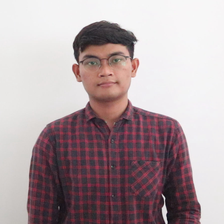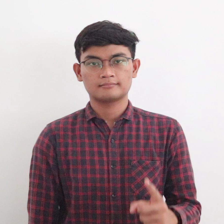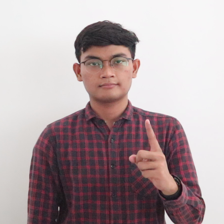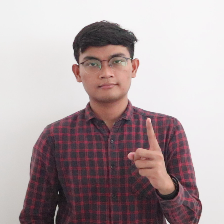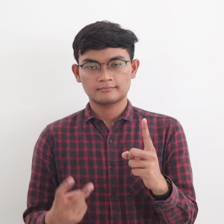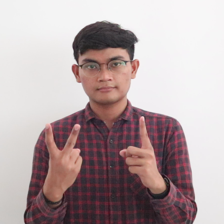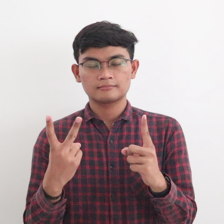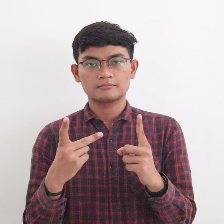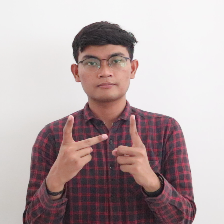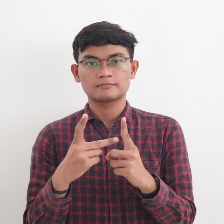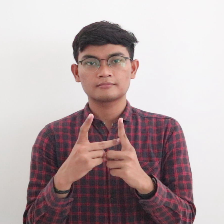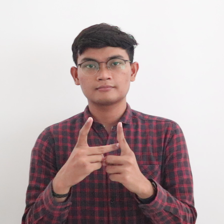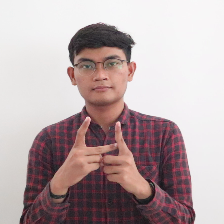H